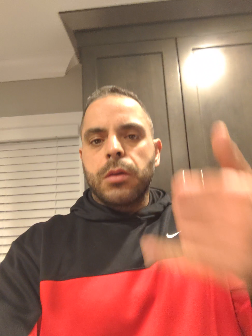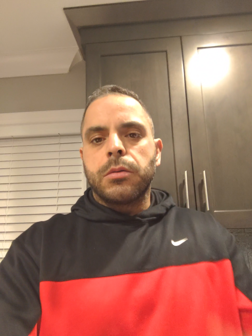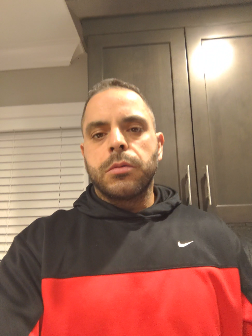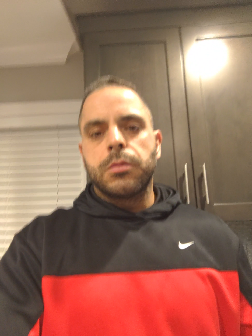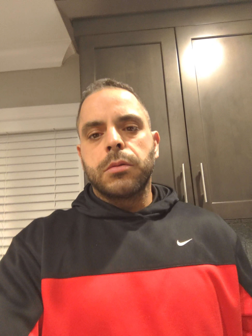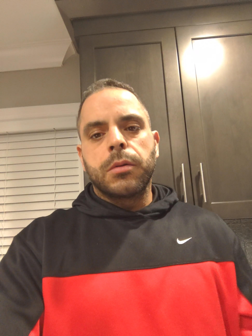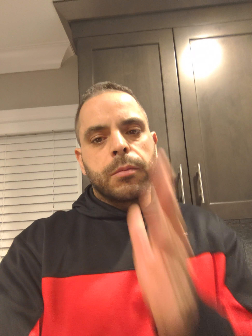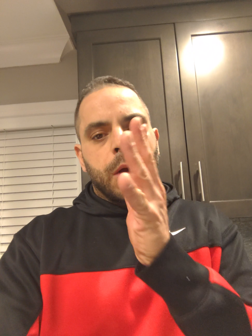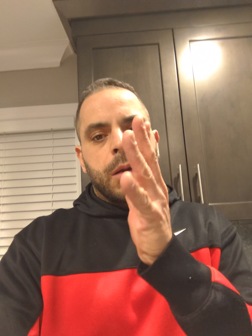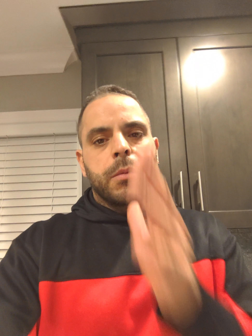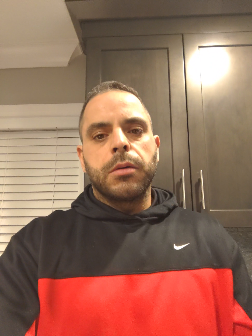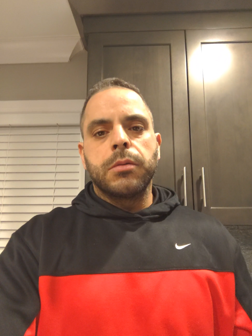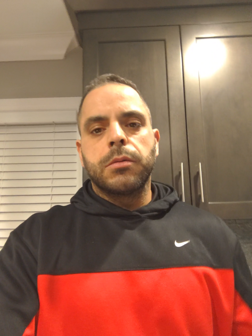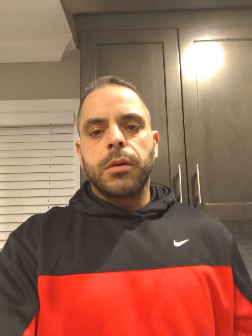mom